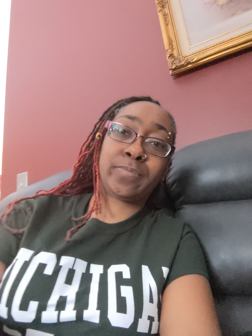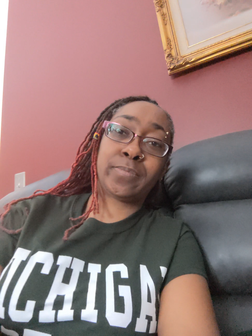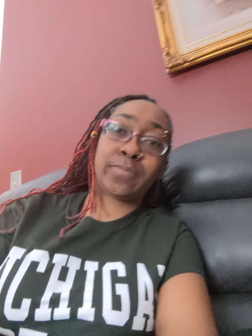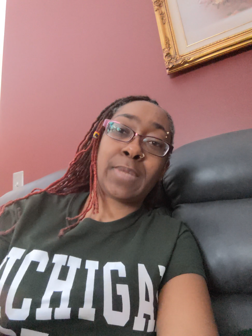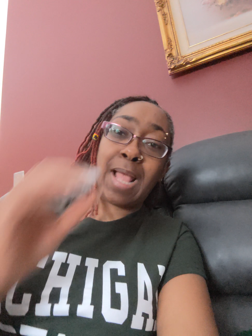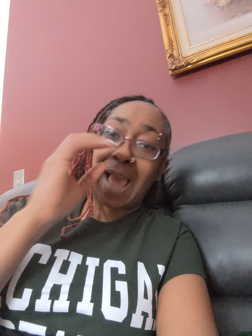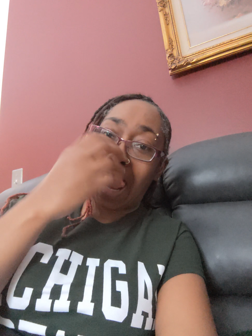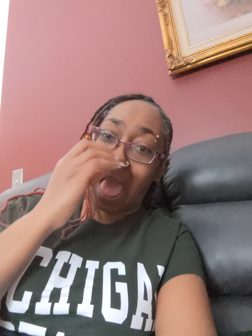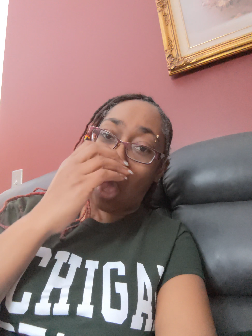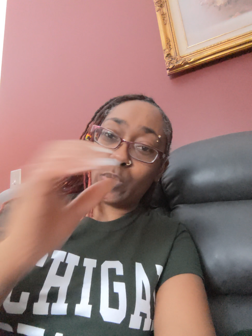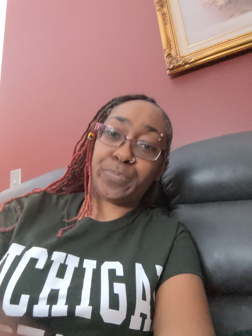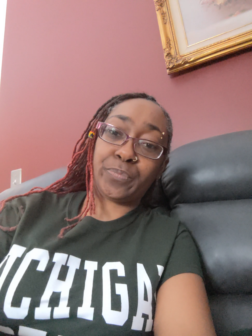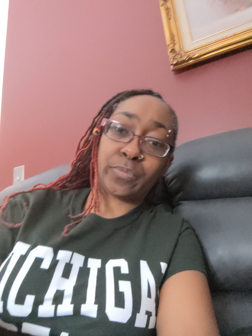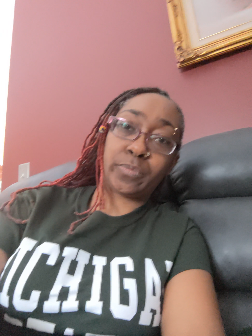clown